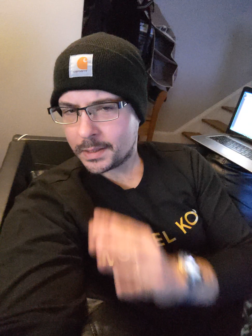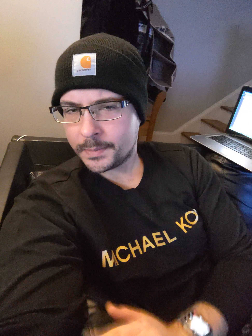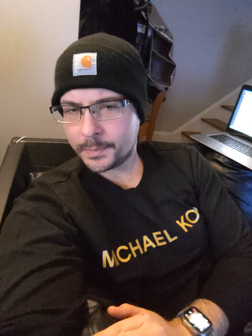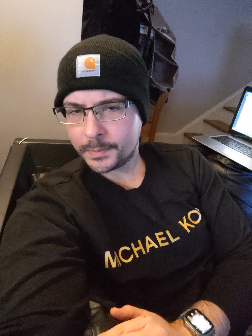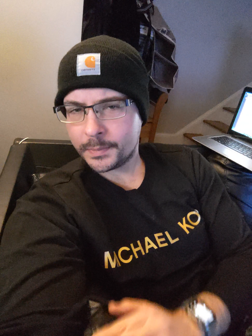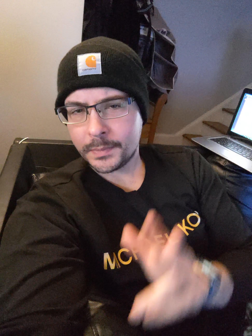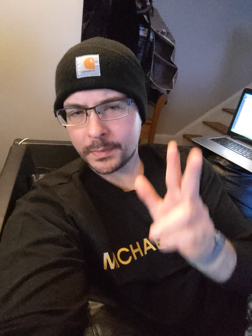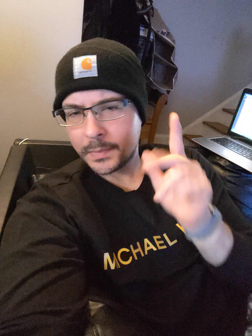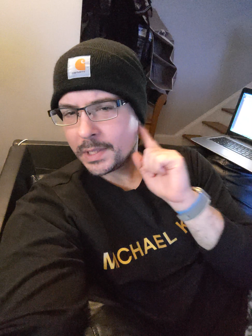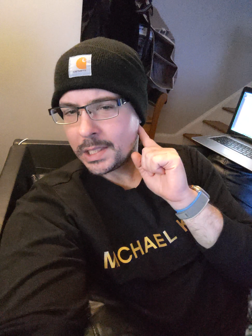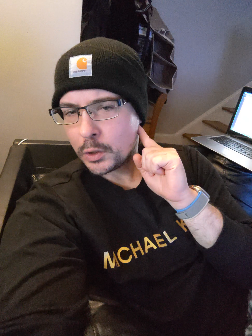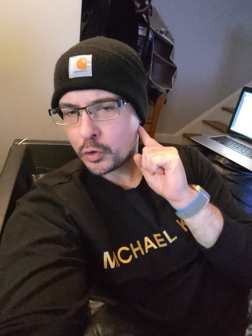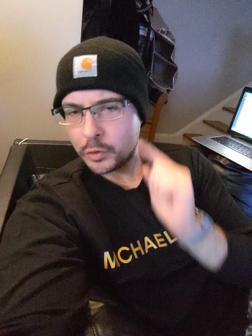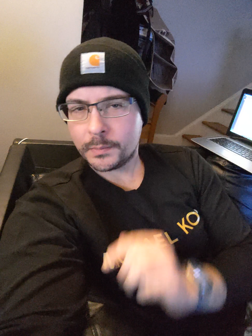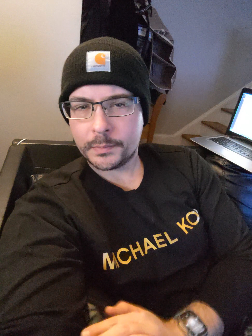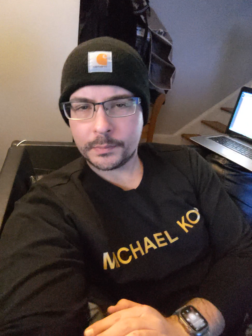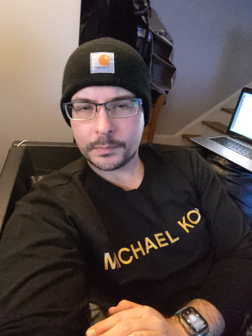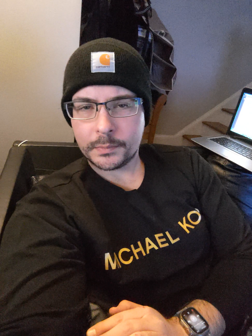ear